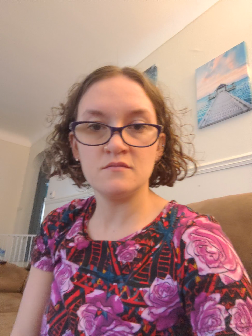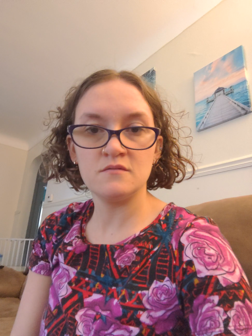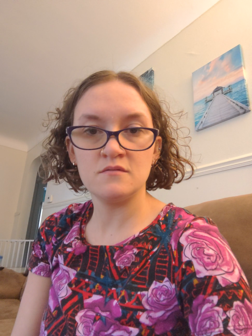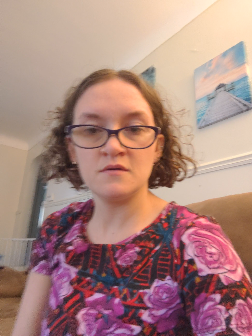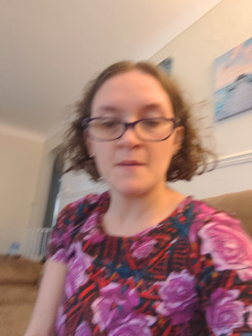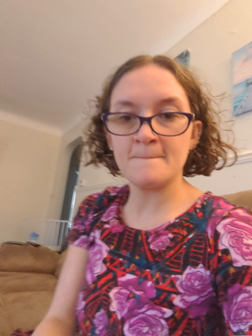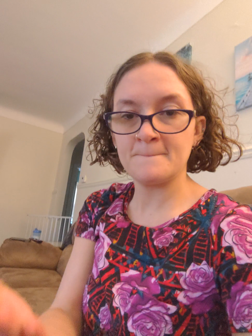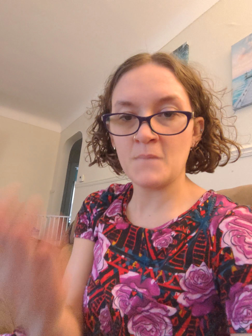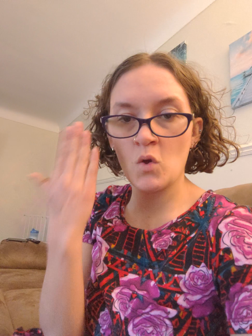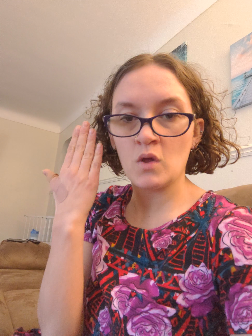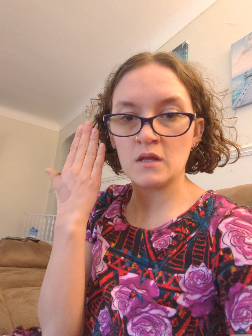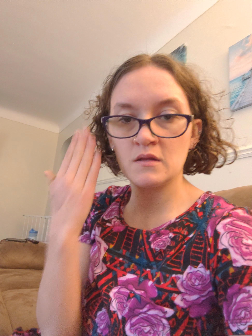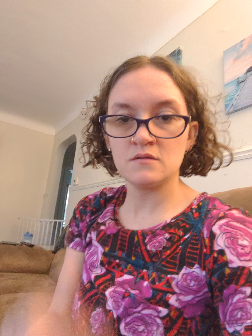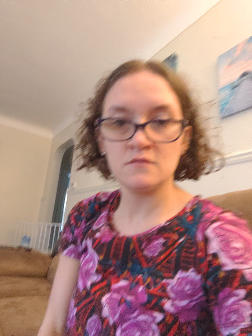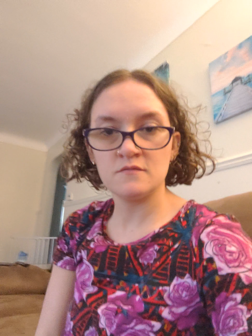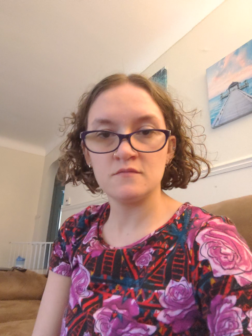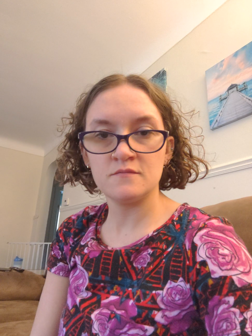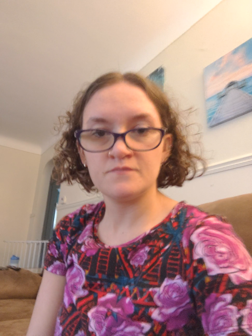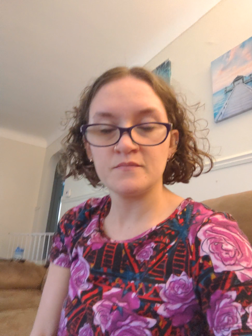morning